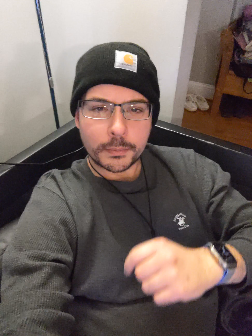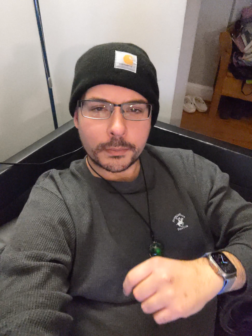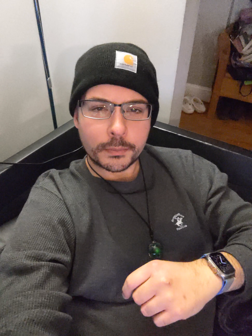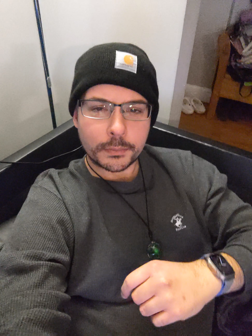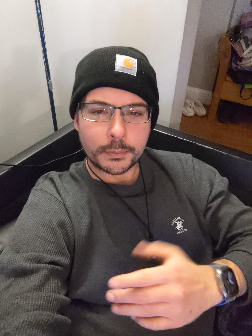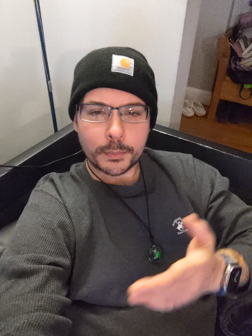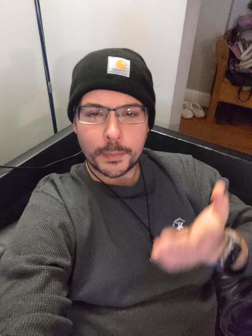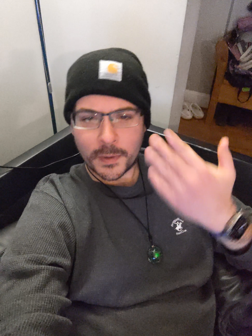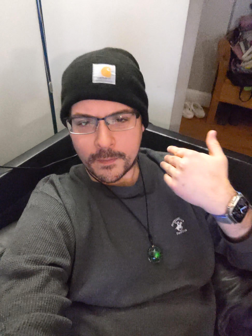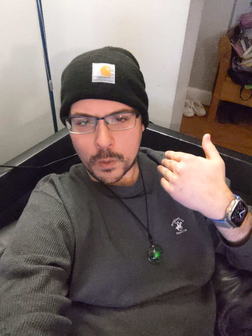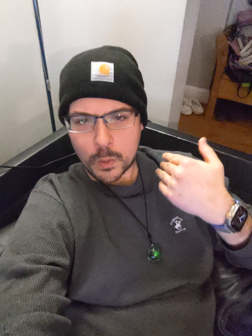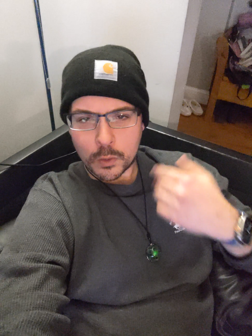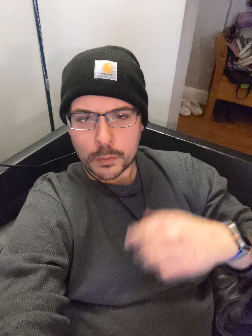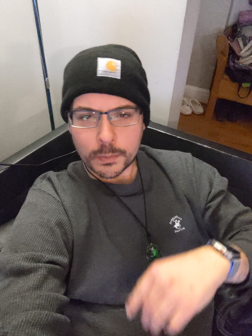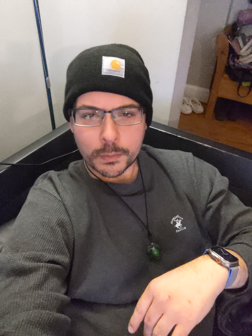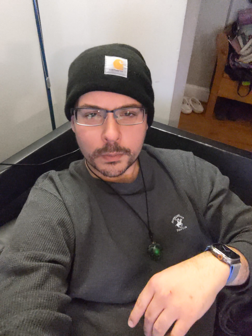before